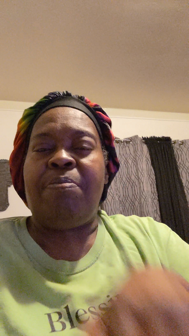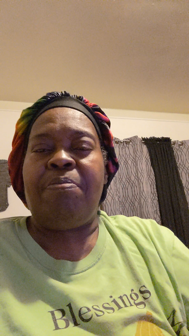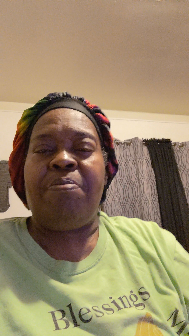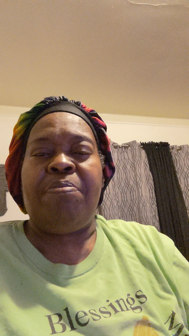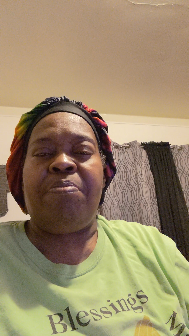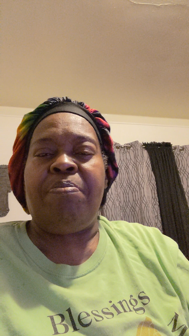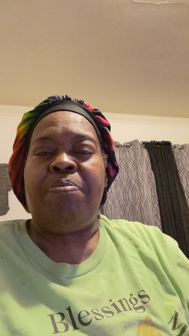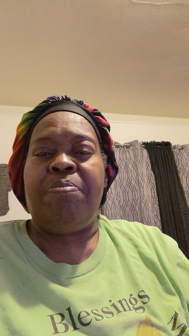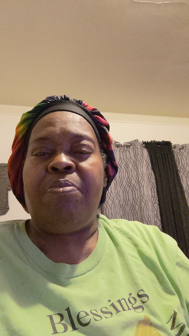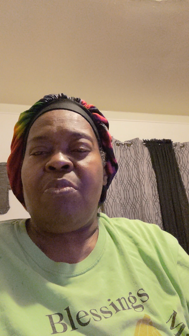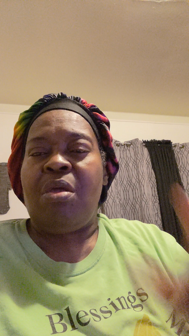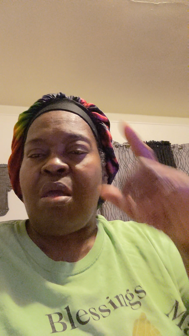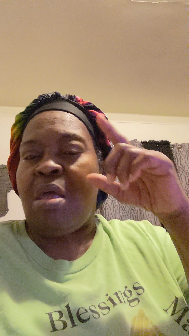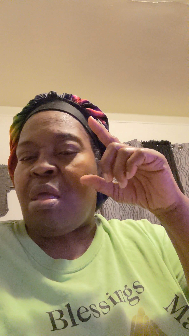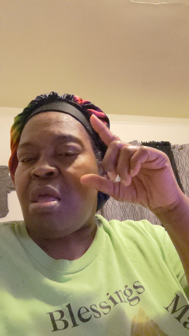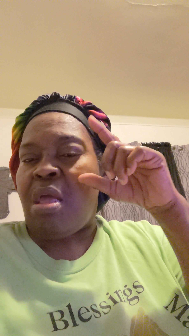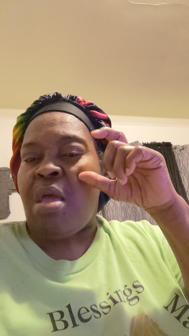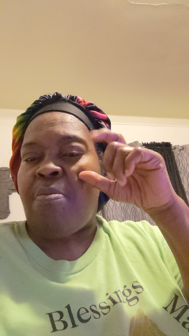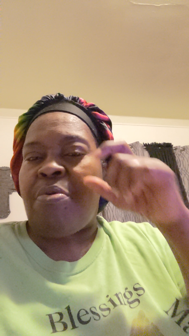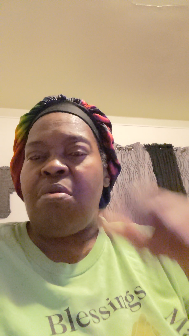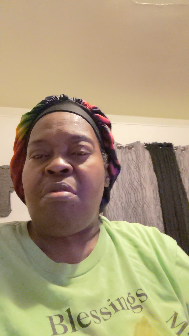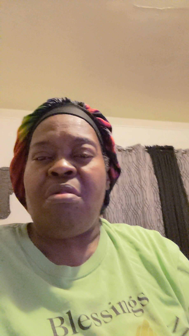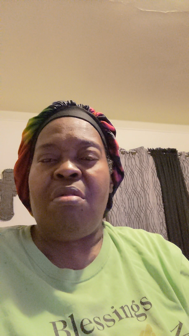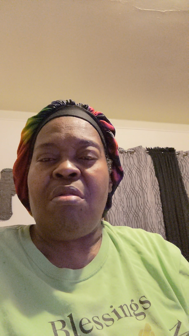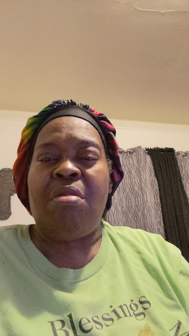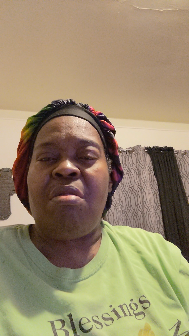camera